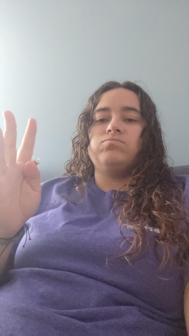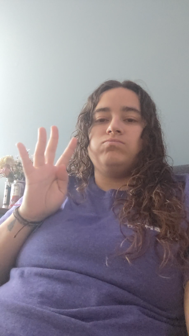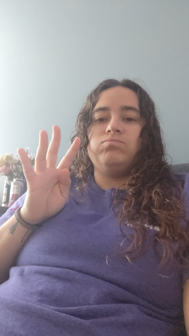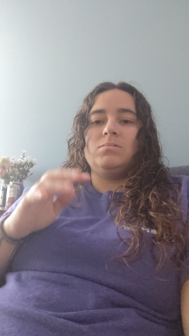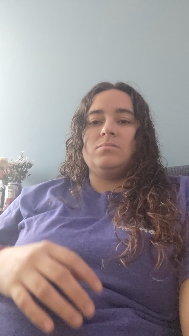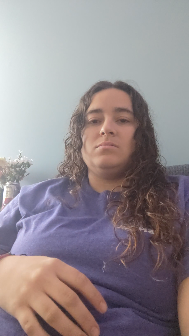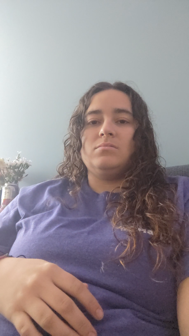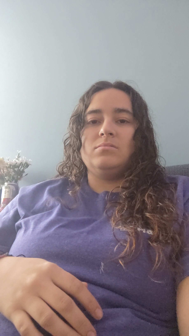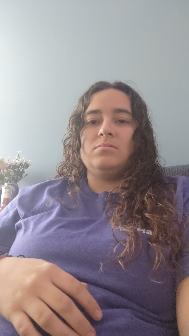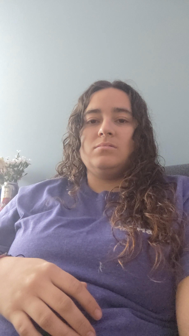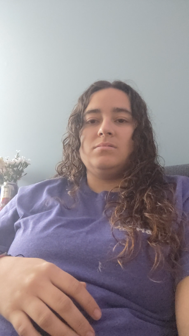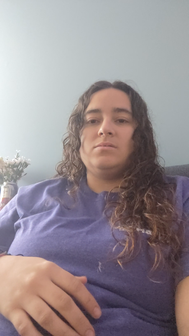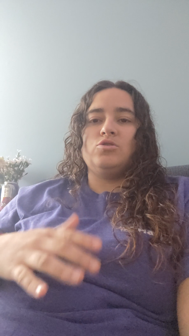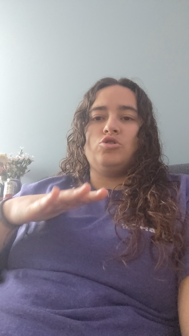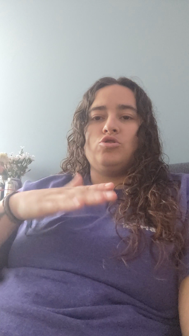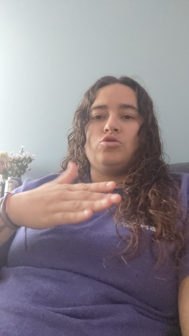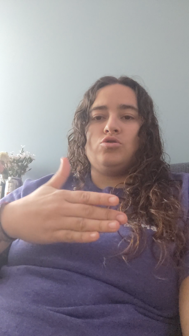cook